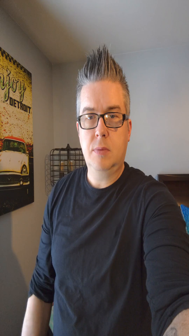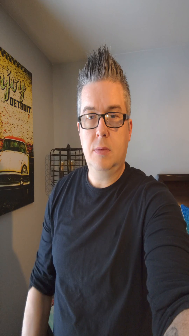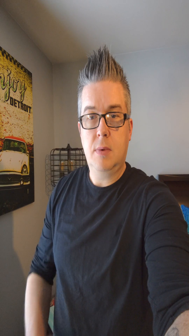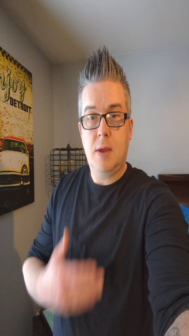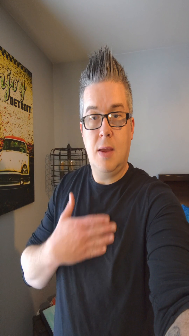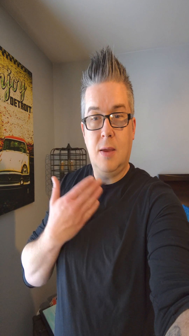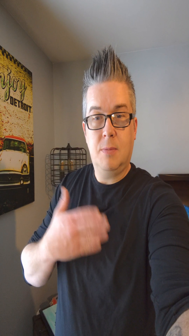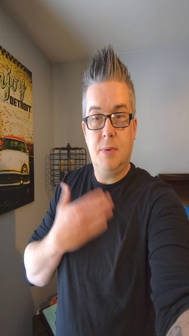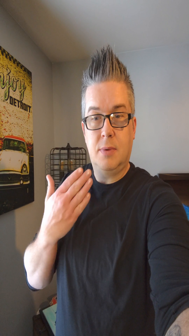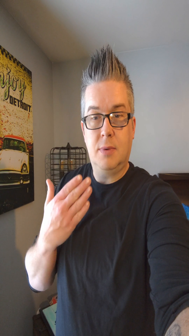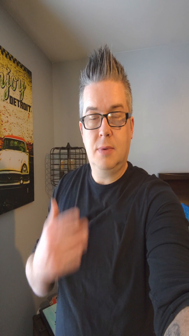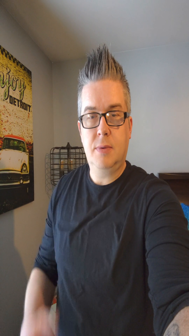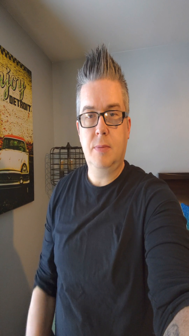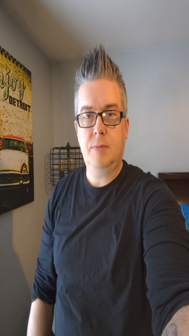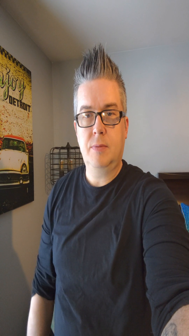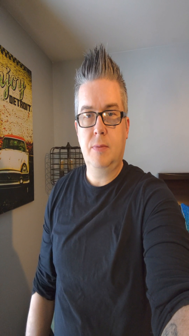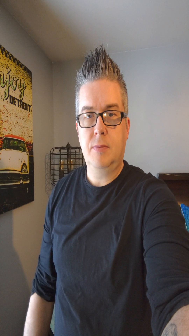happy